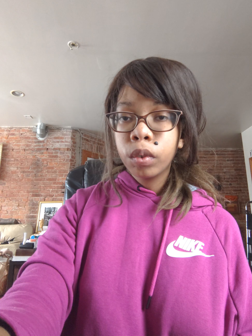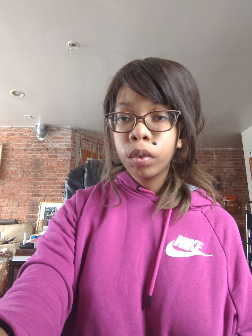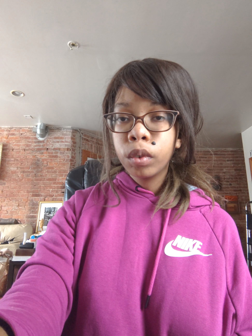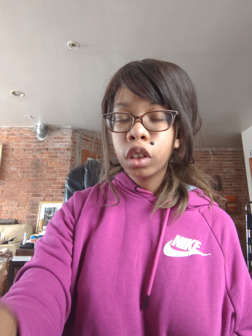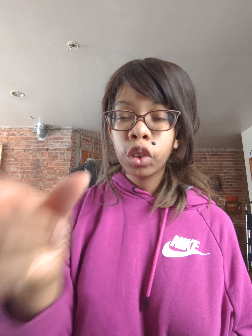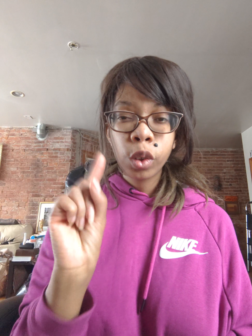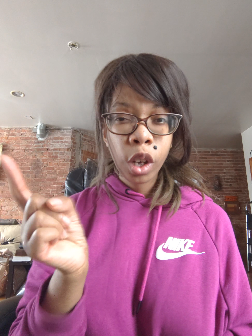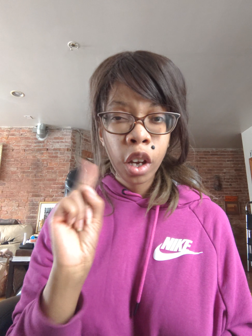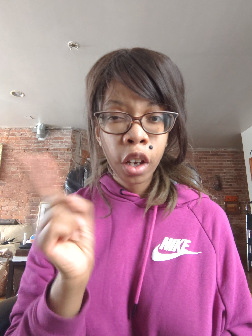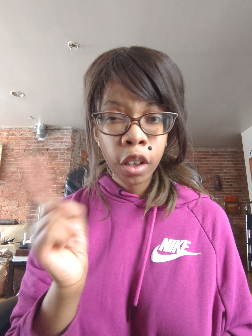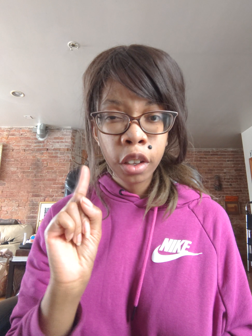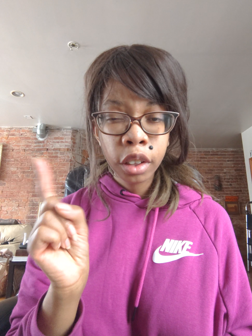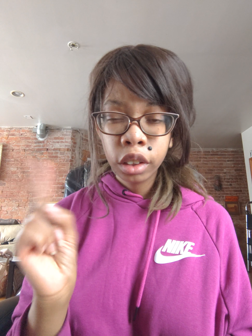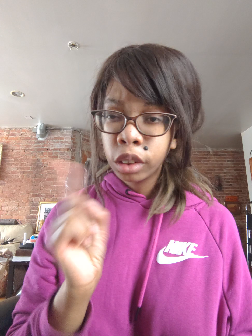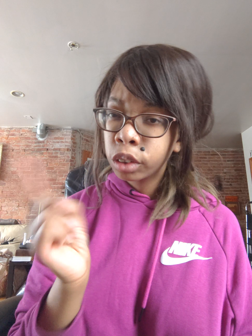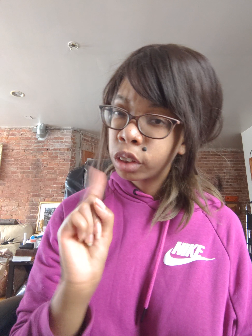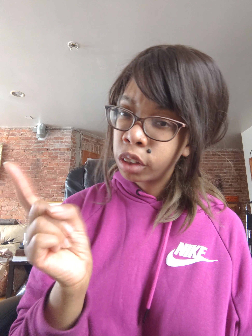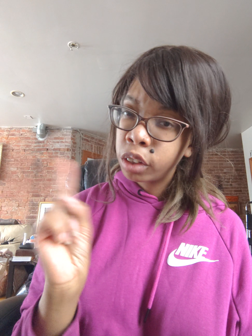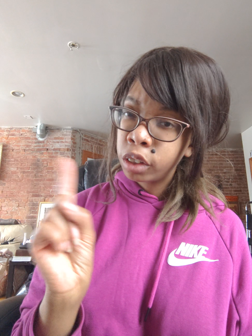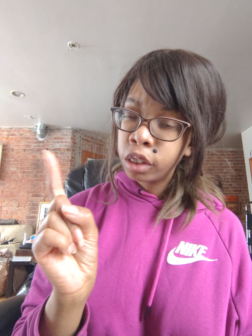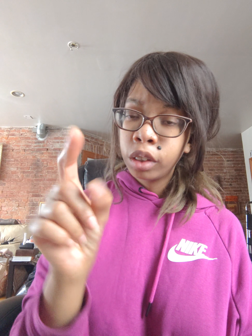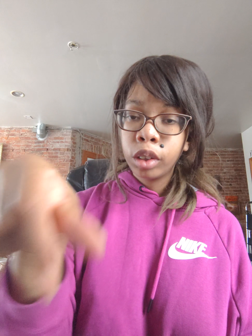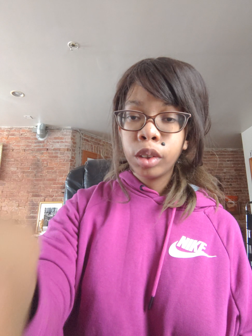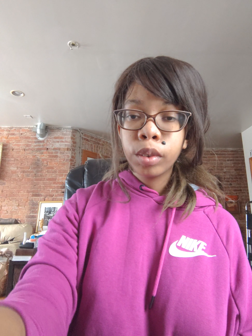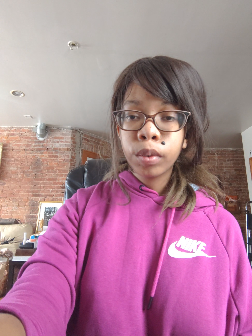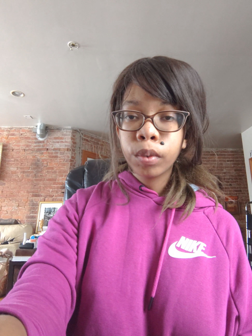where